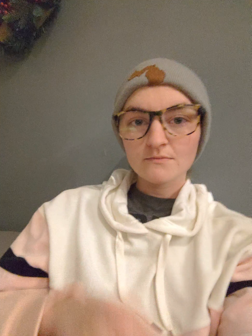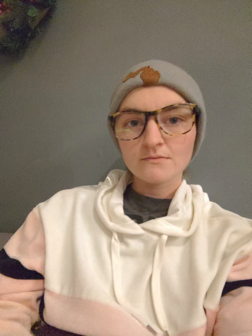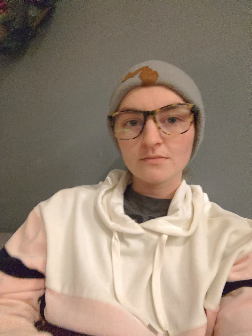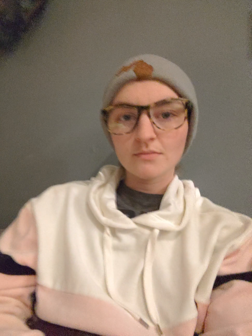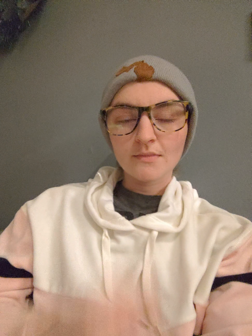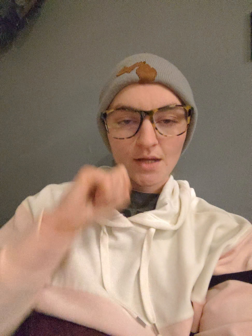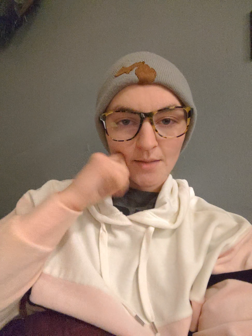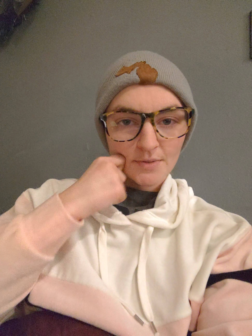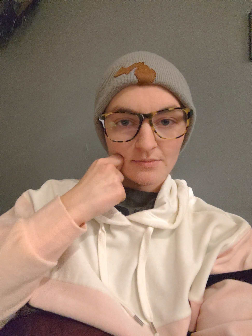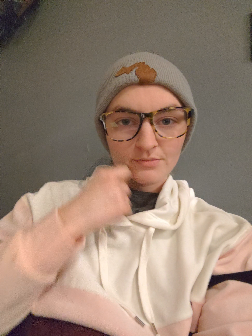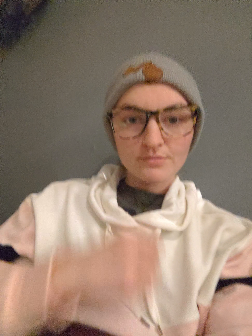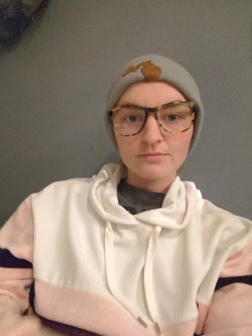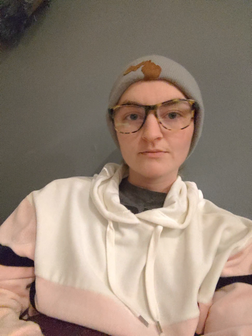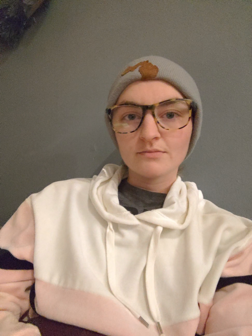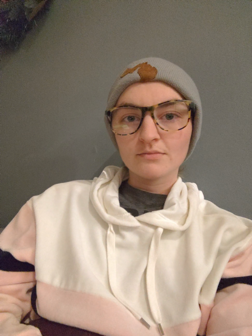apple